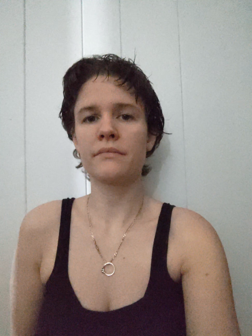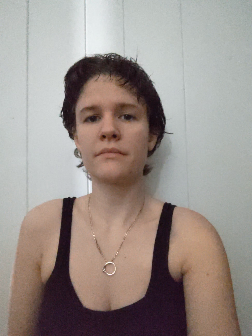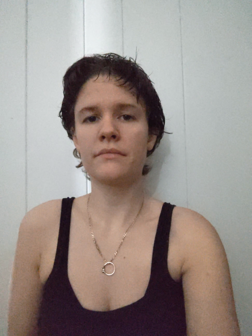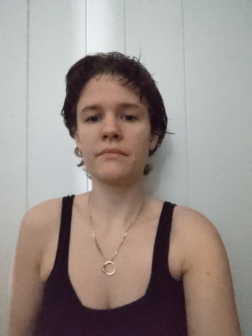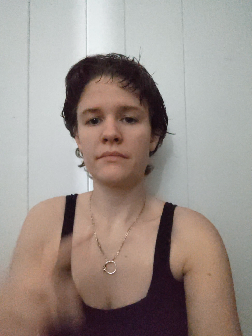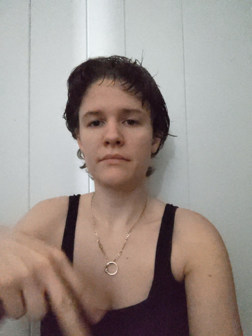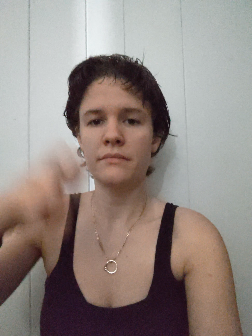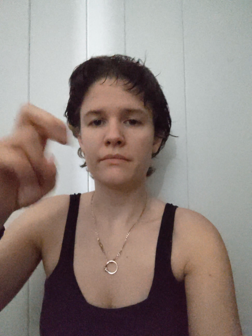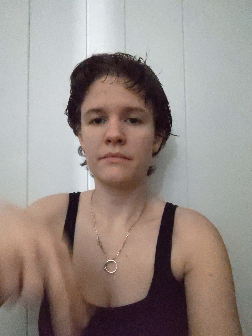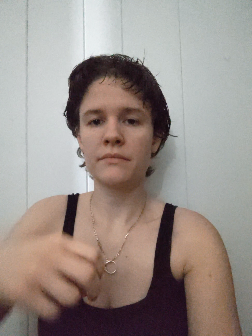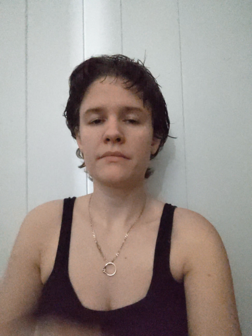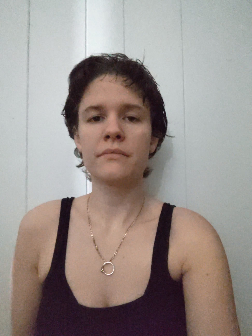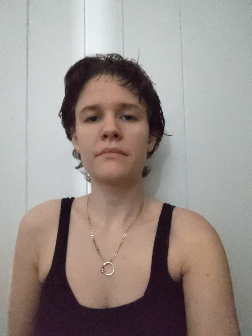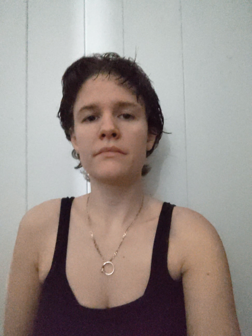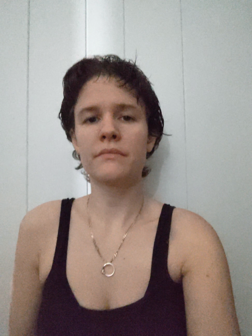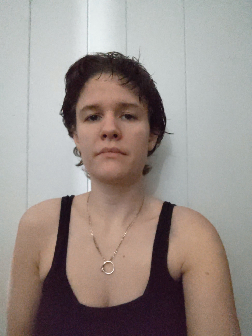jump